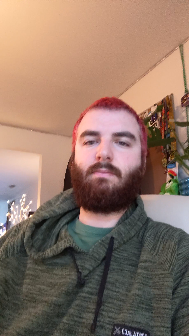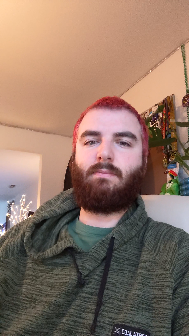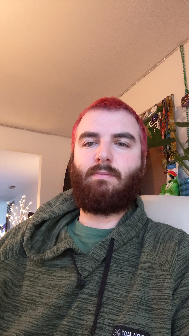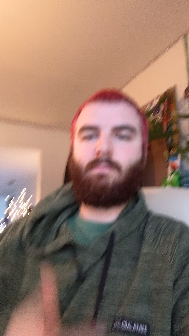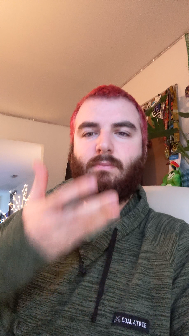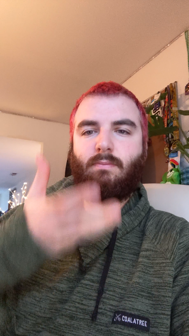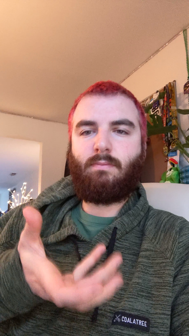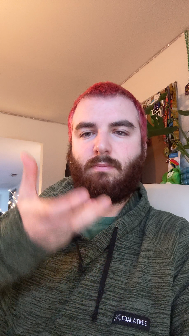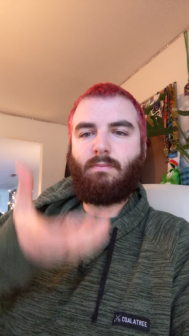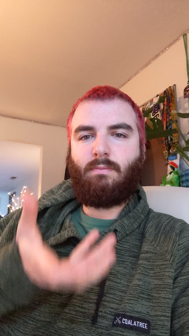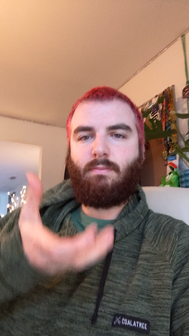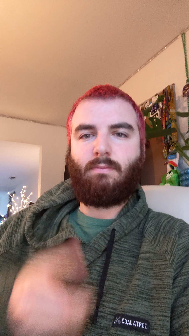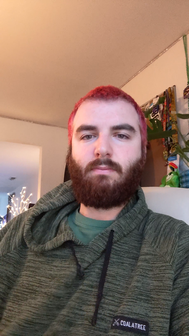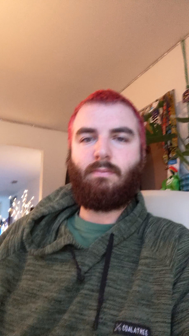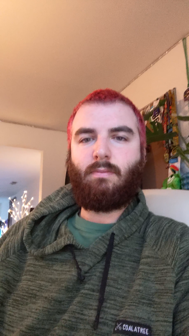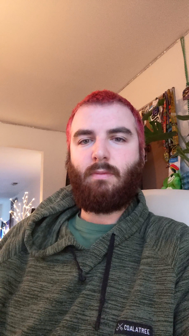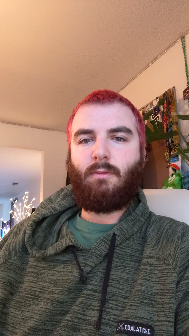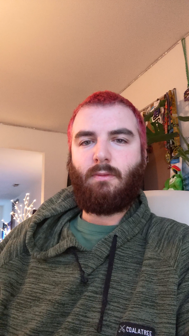heavy